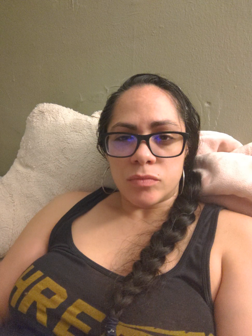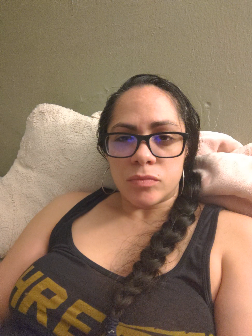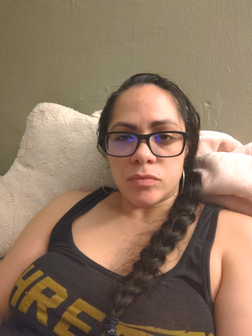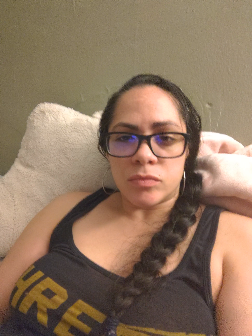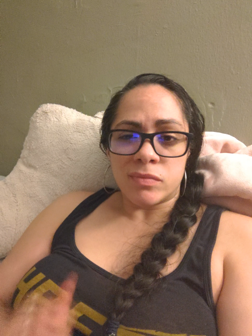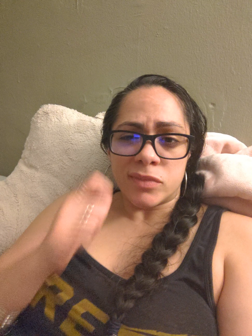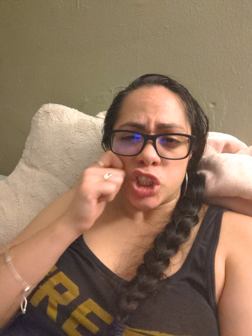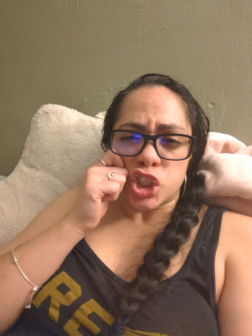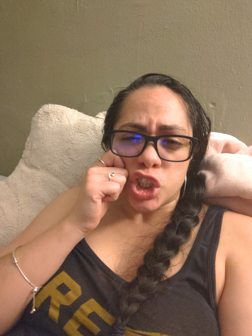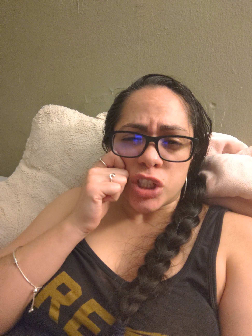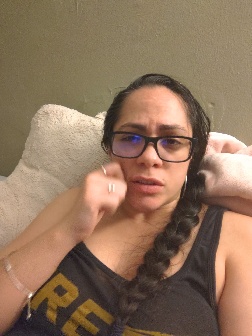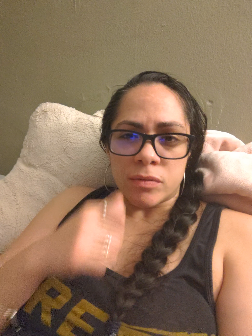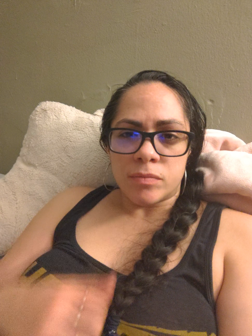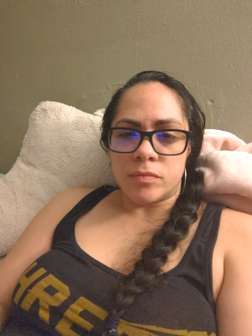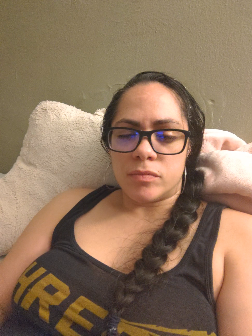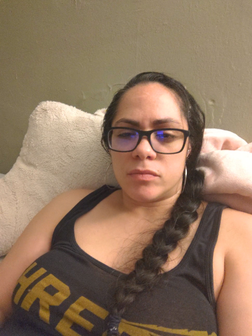cheek